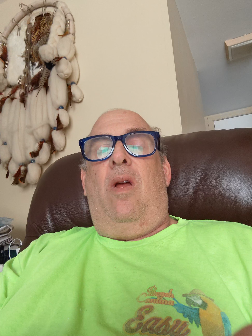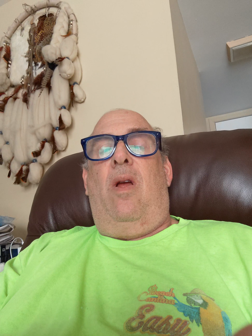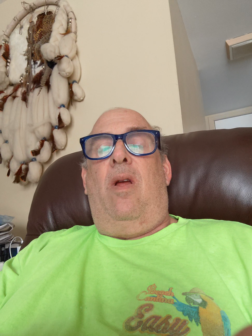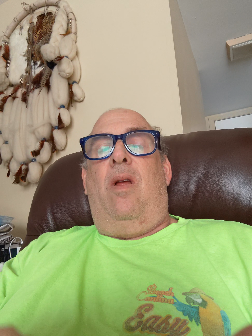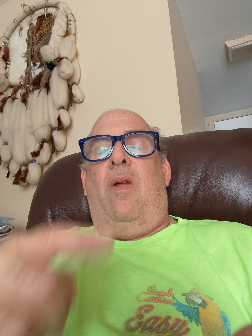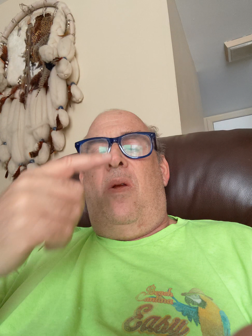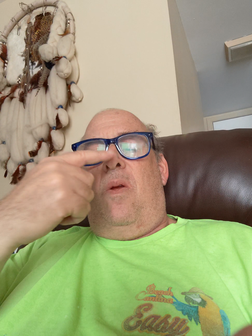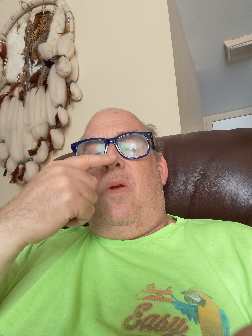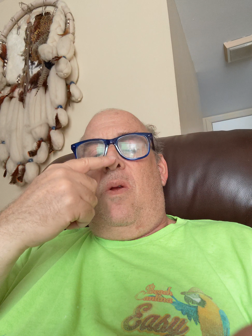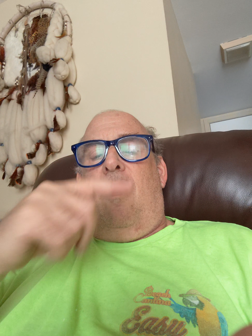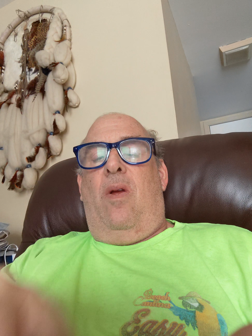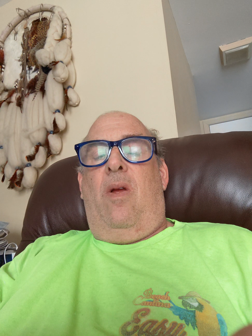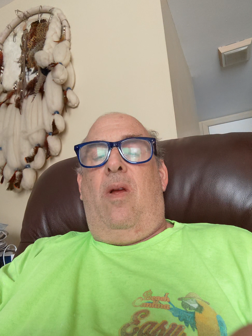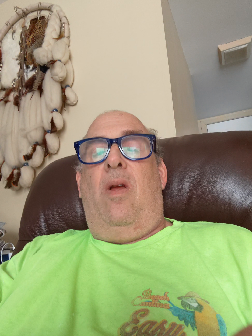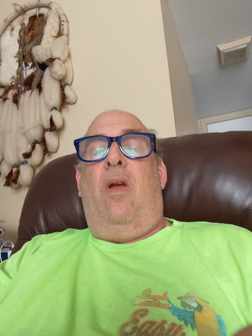nose